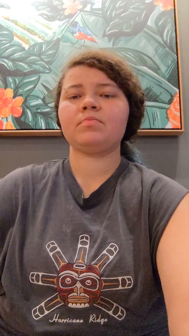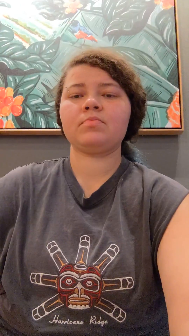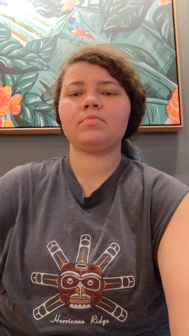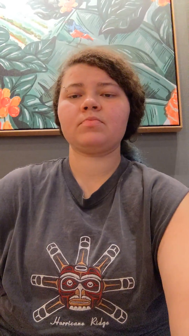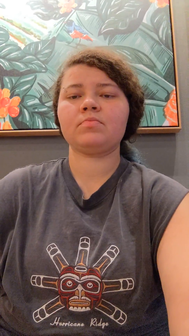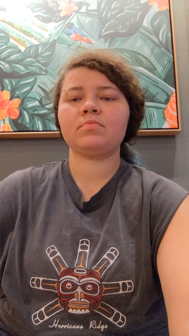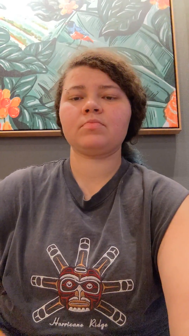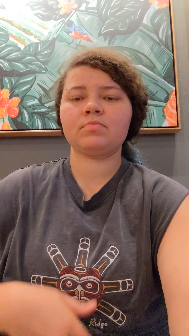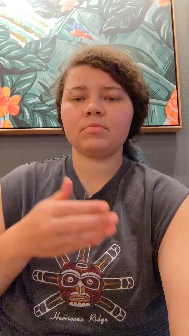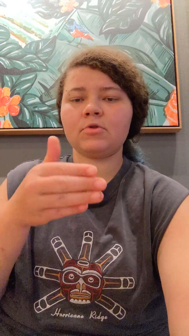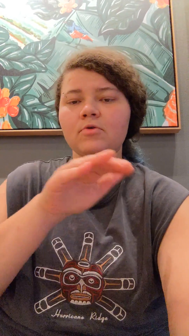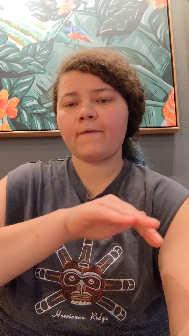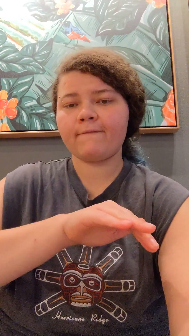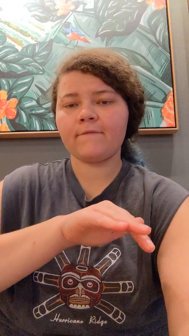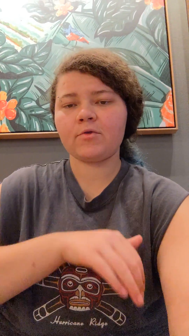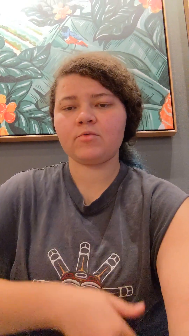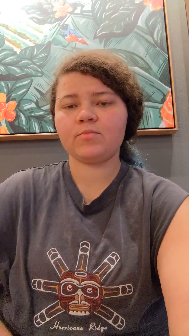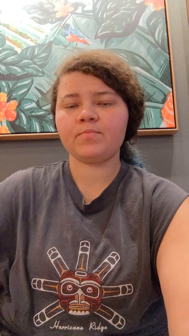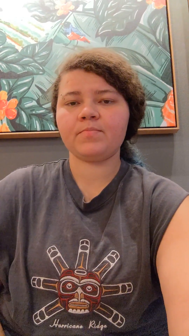cover